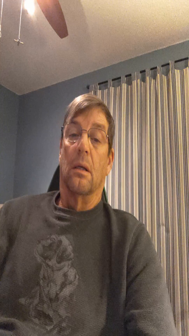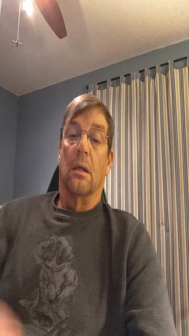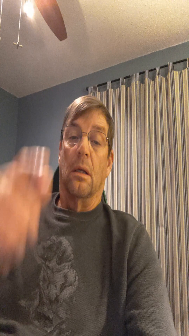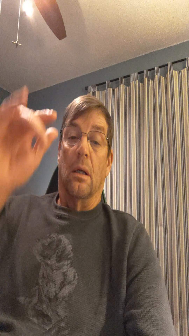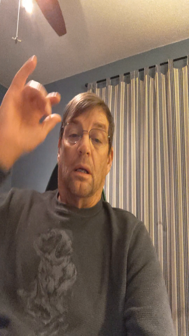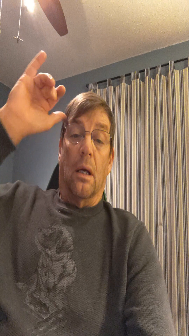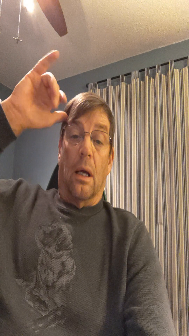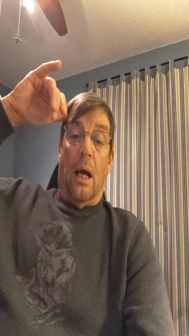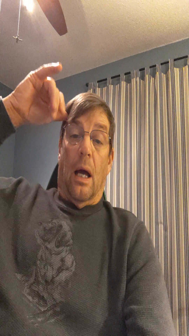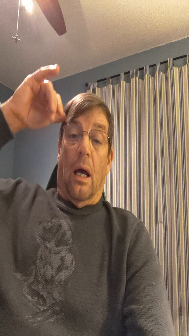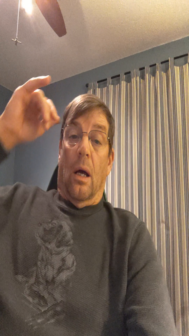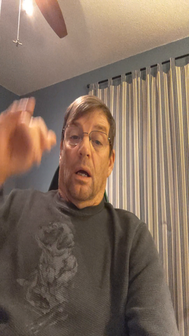cow